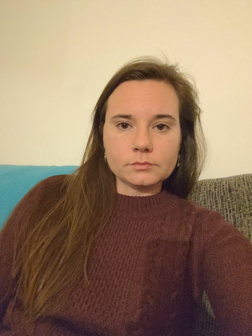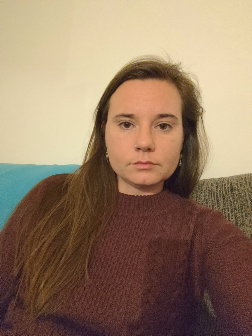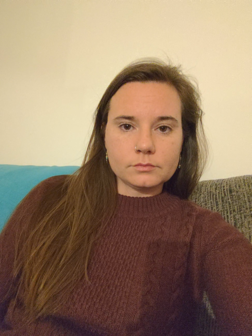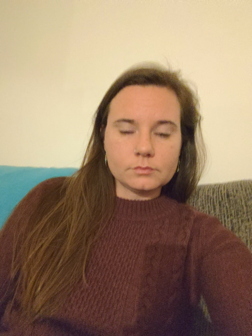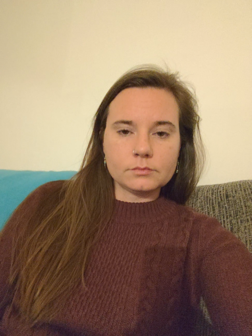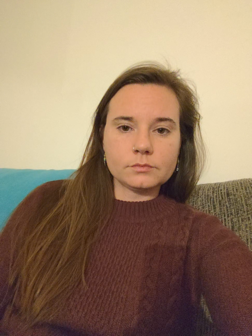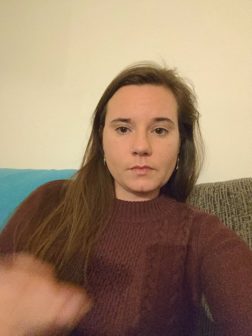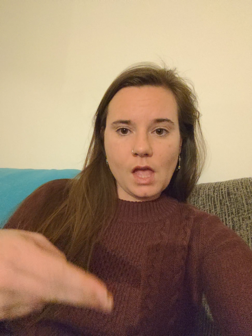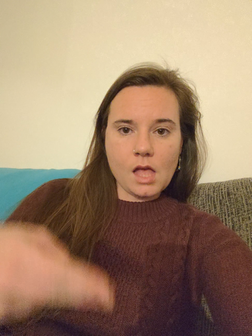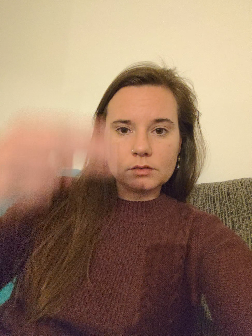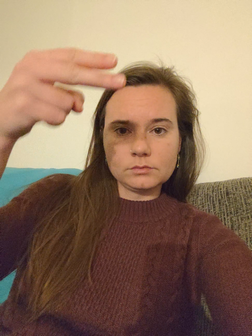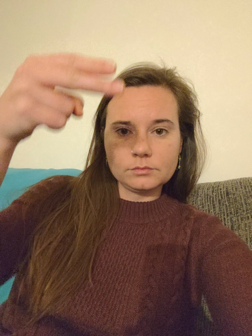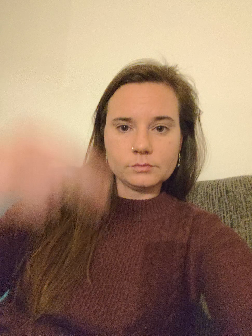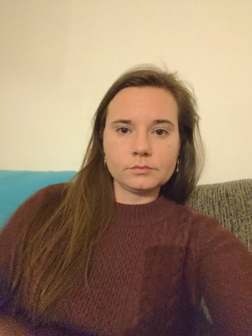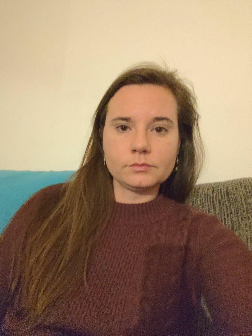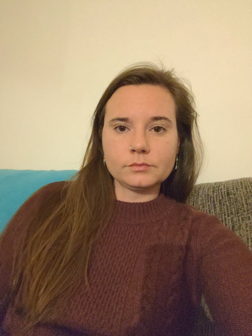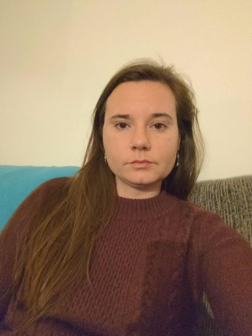high